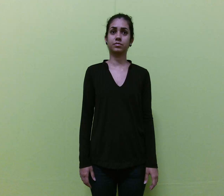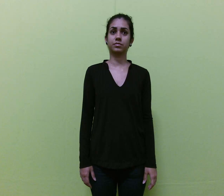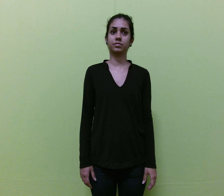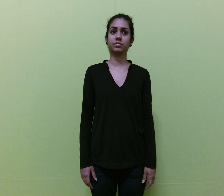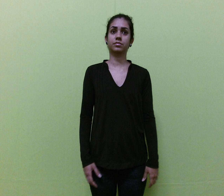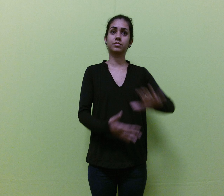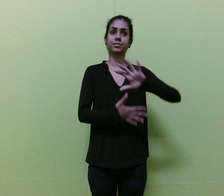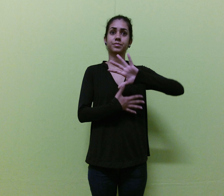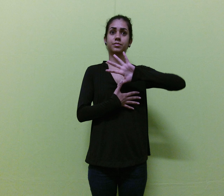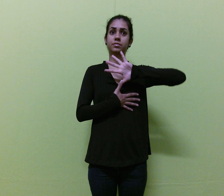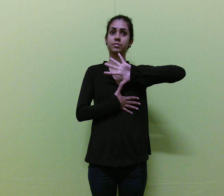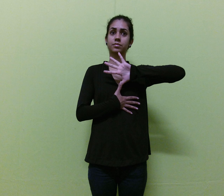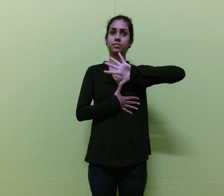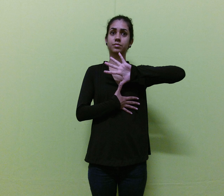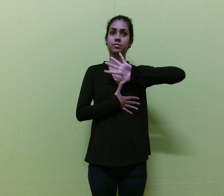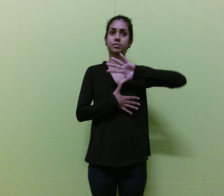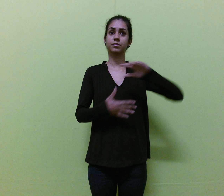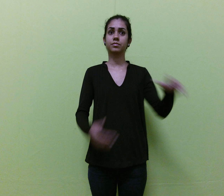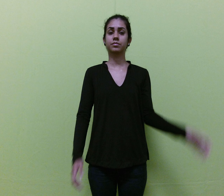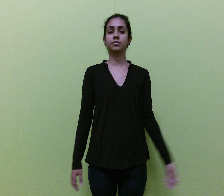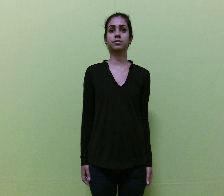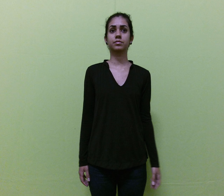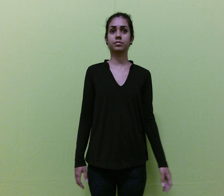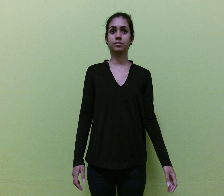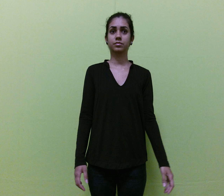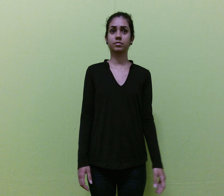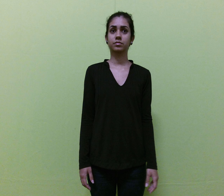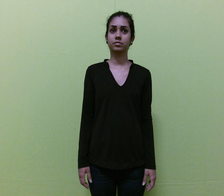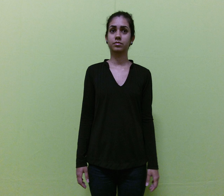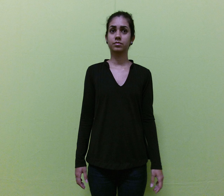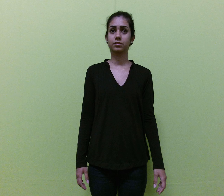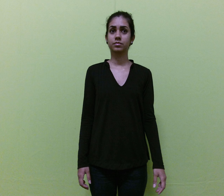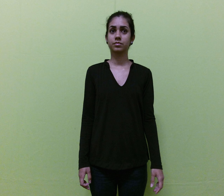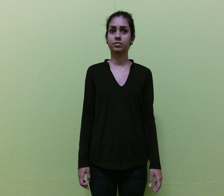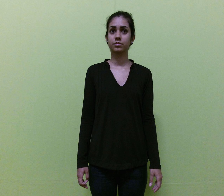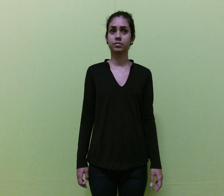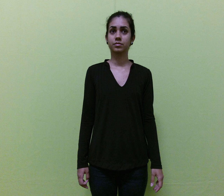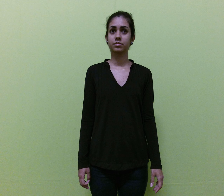América